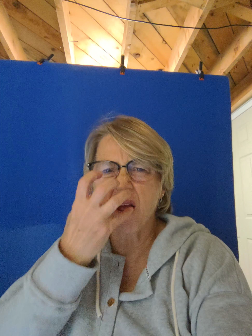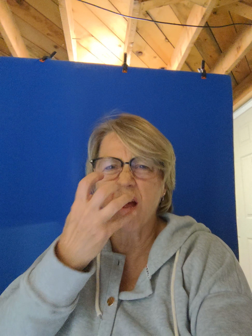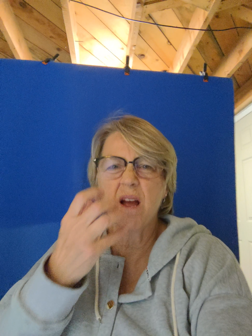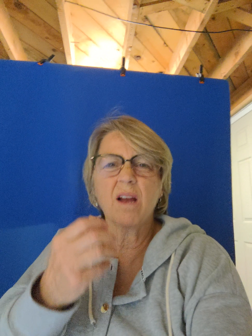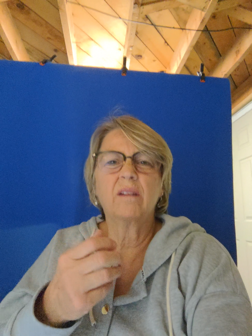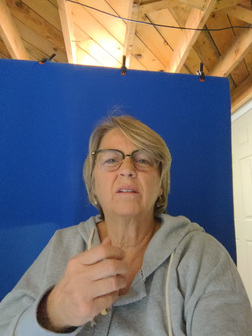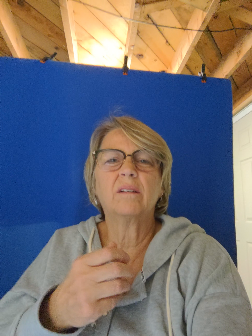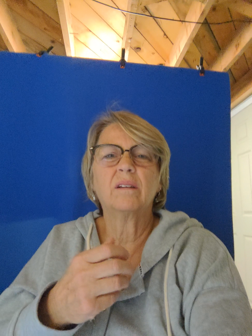mad